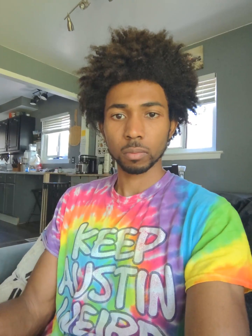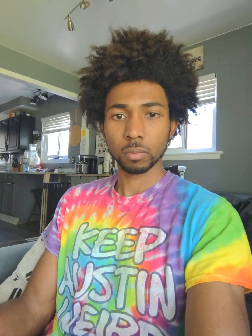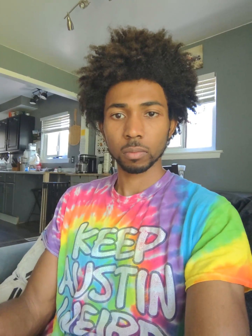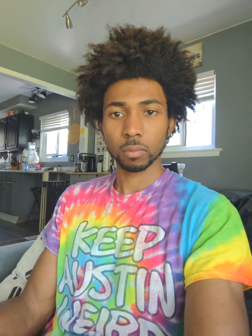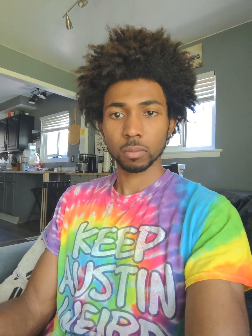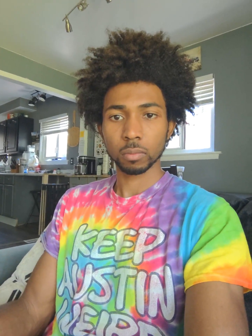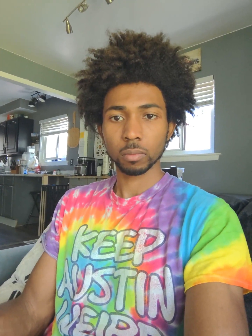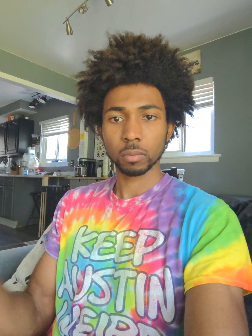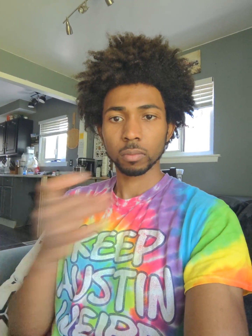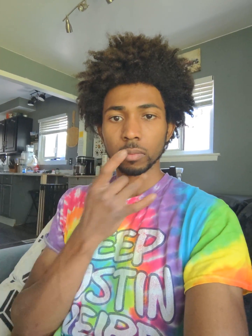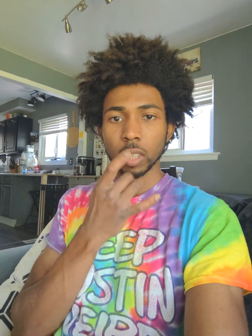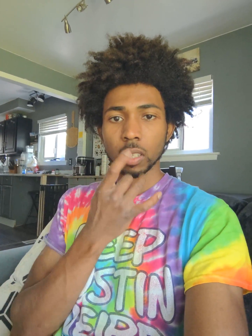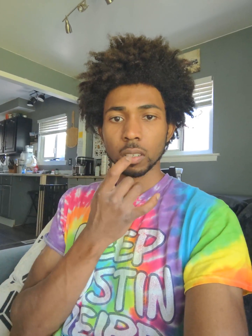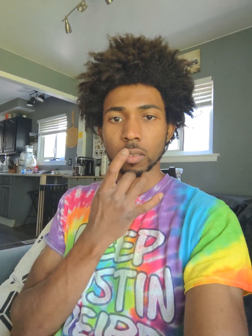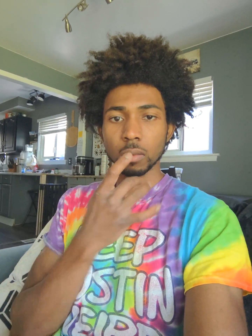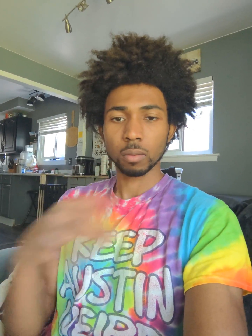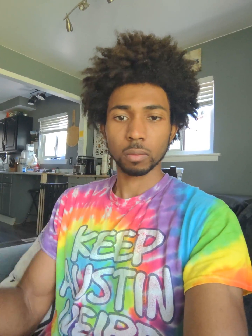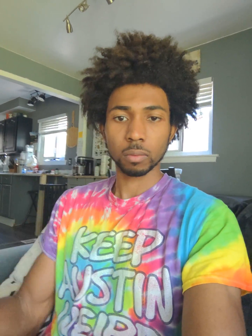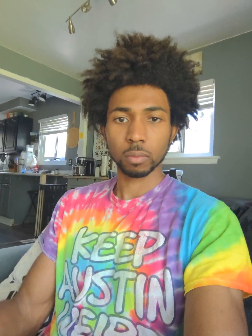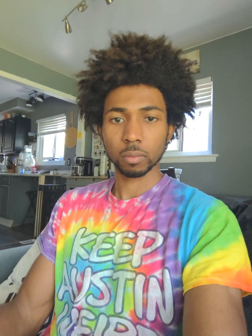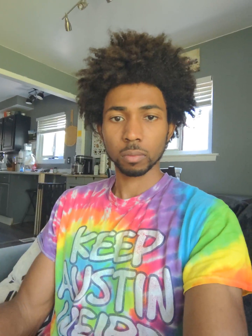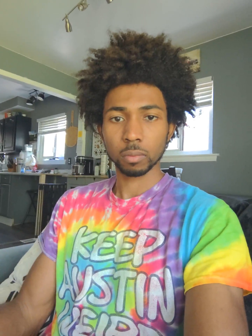light bulb